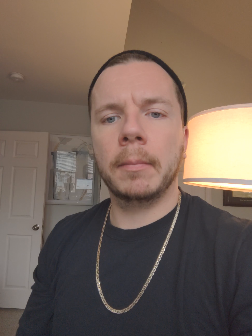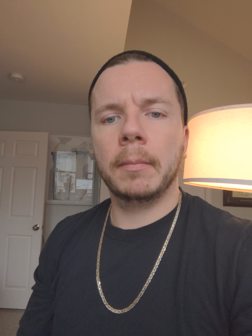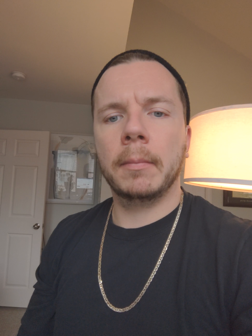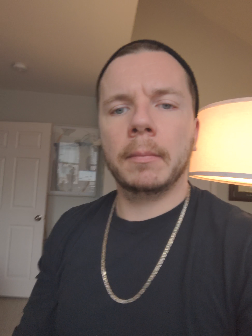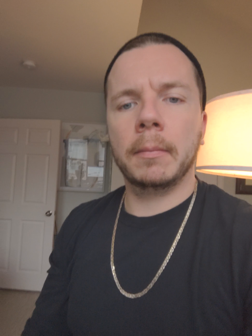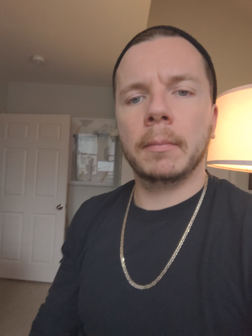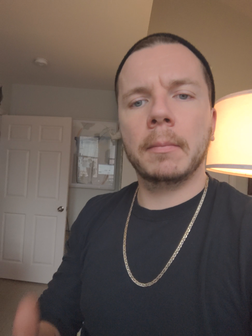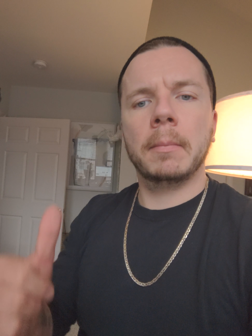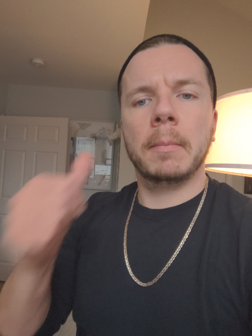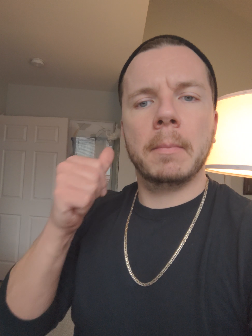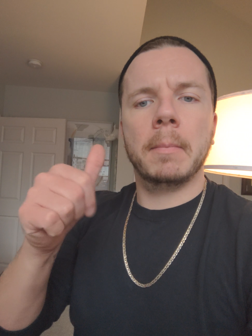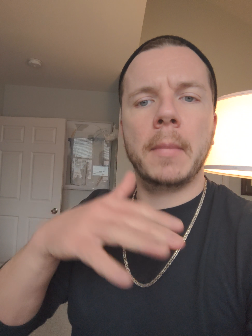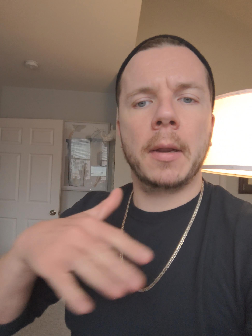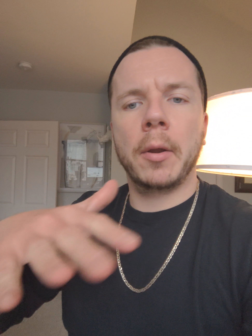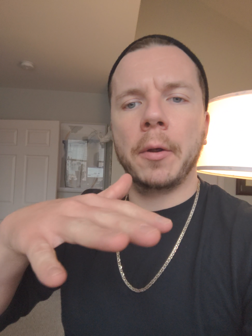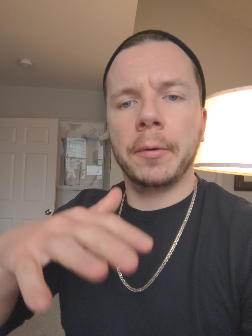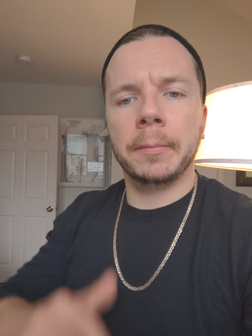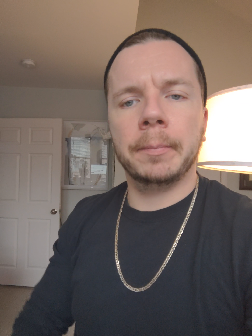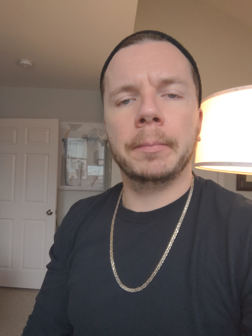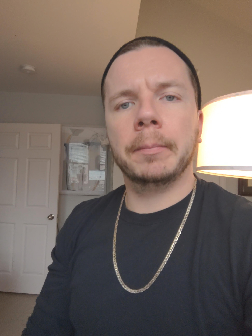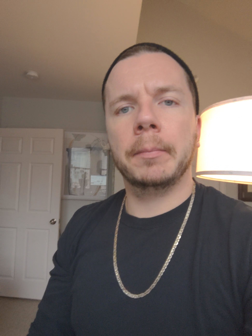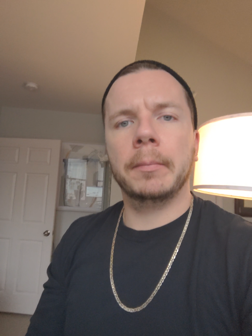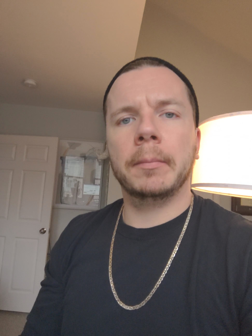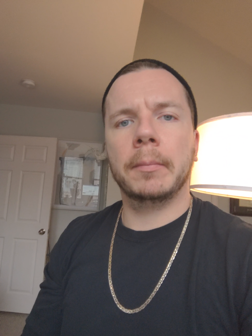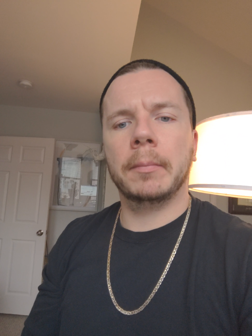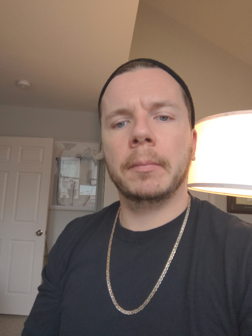backyard